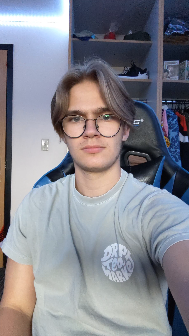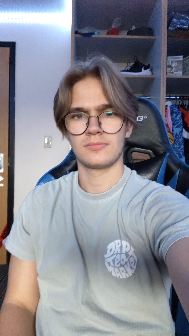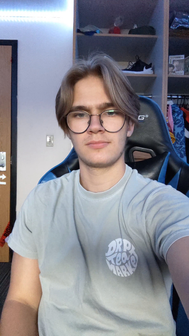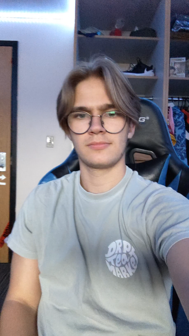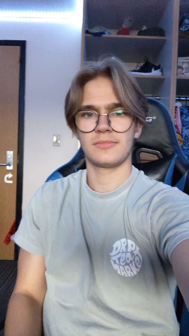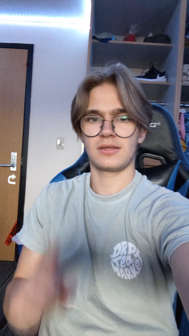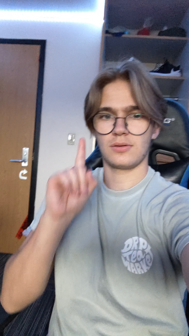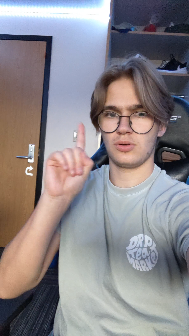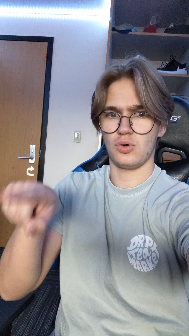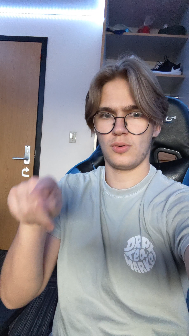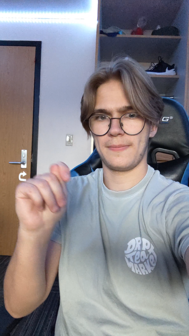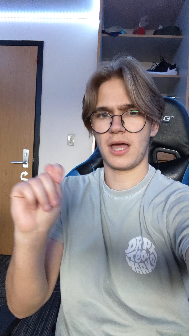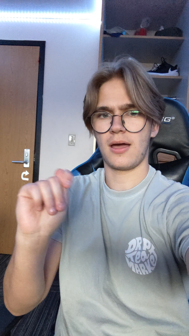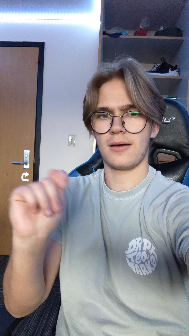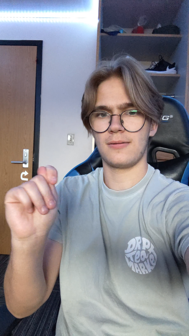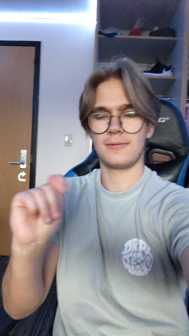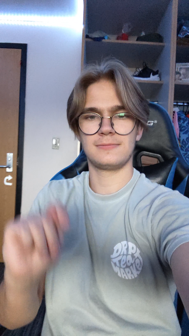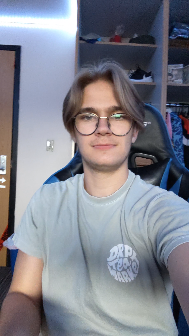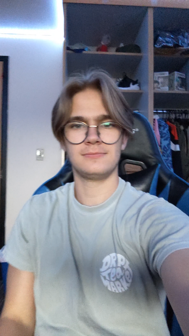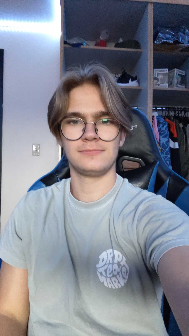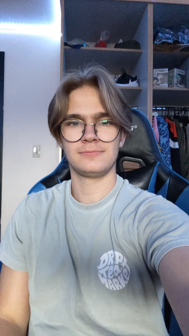go potty